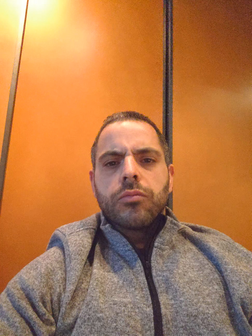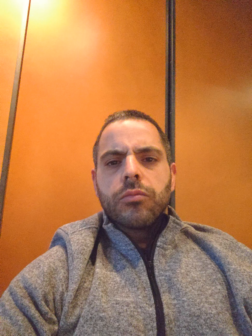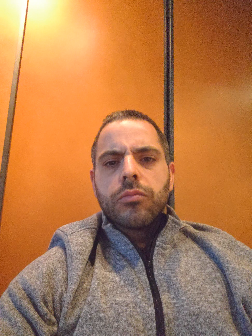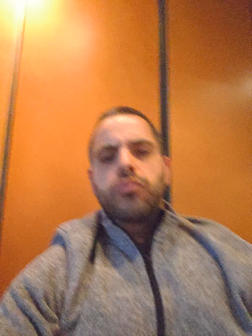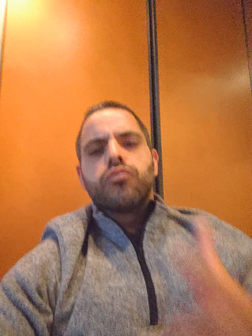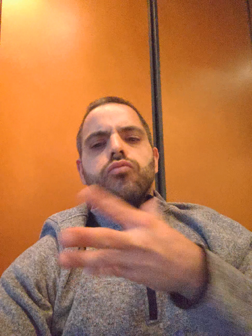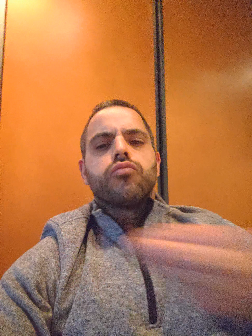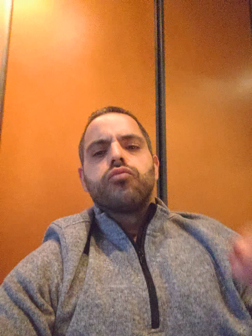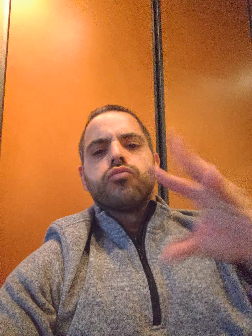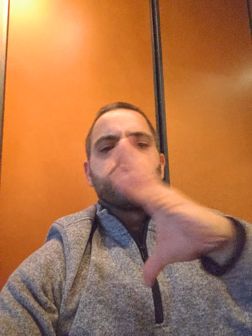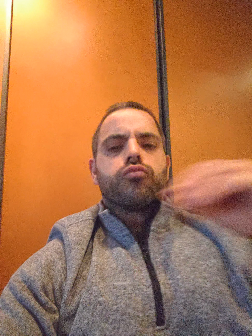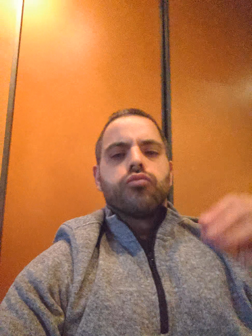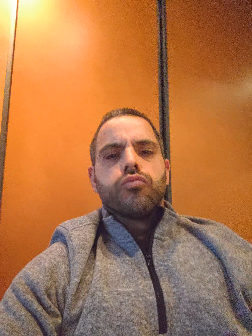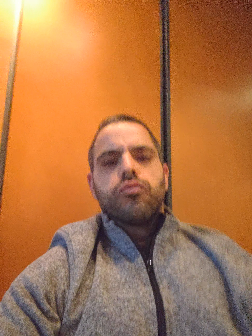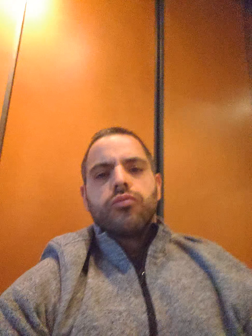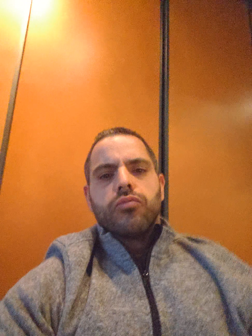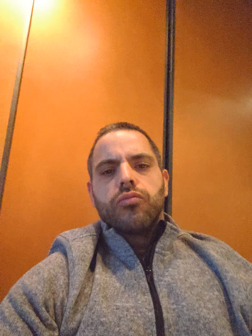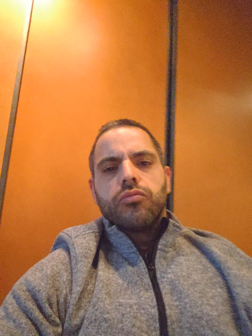story